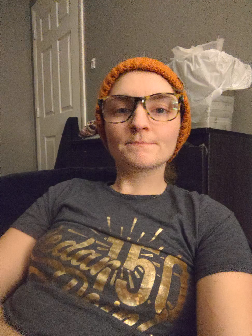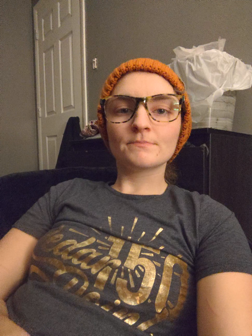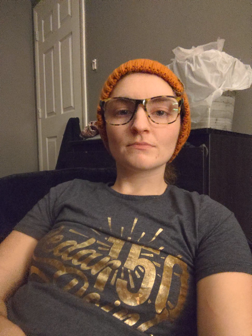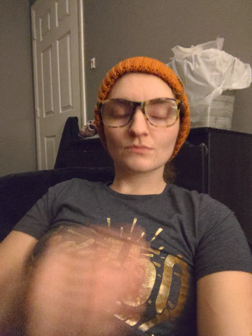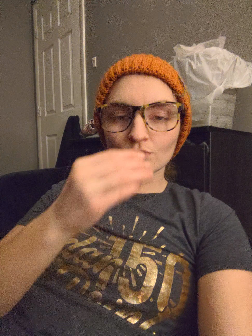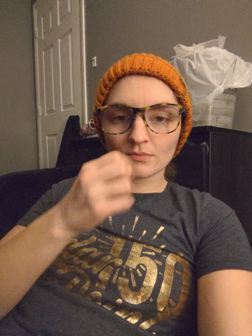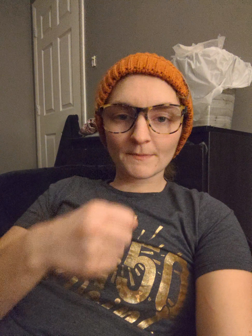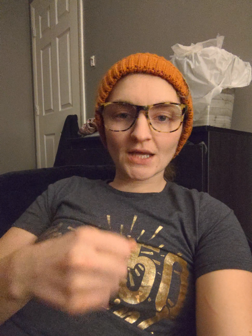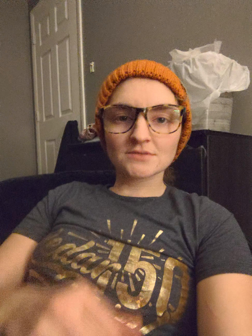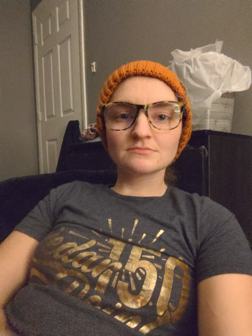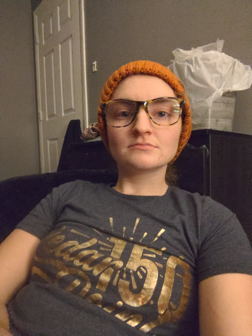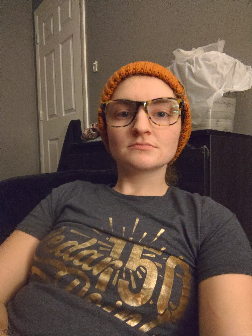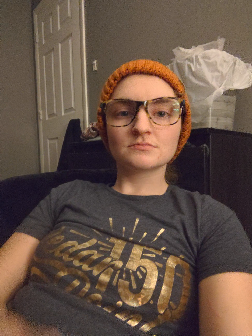make